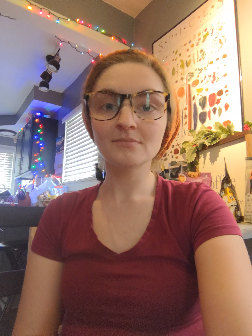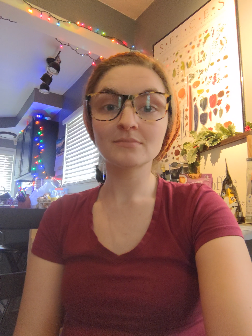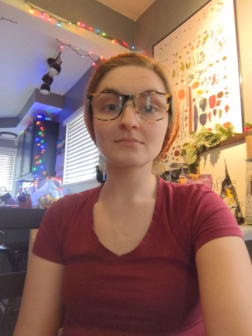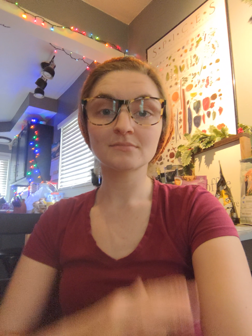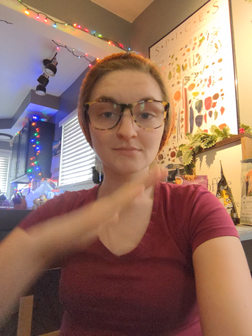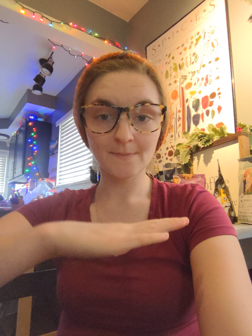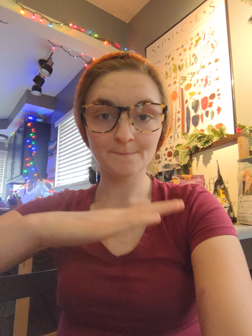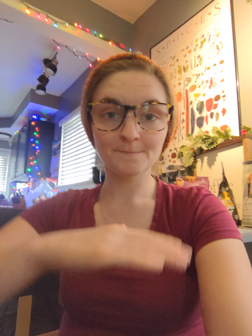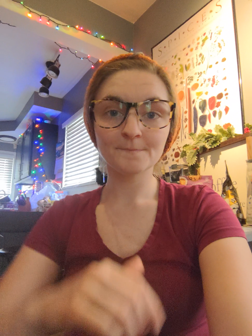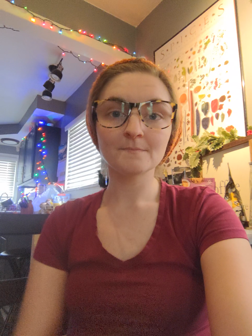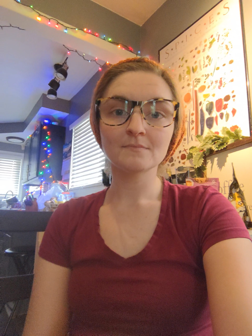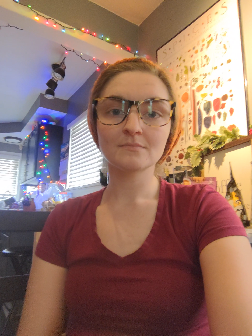table